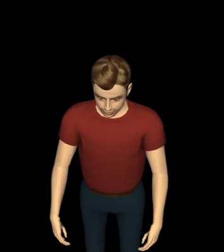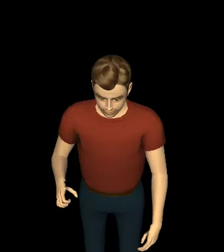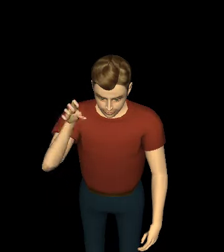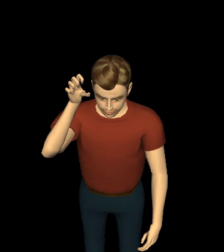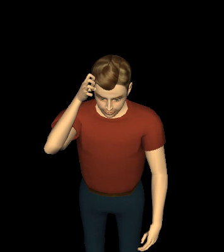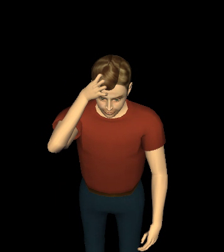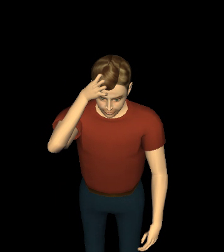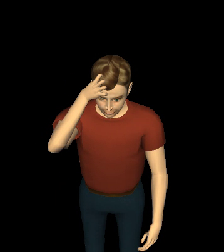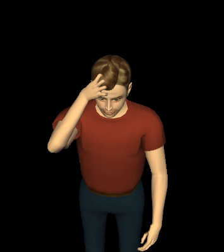أوت